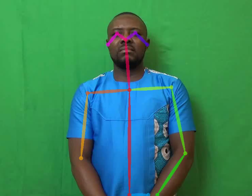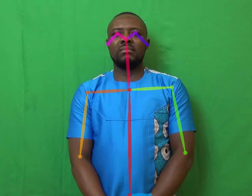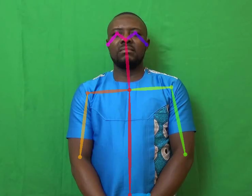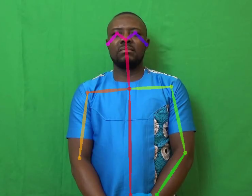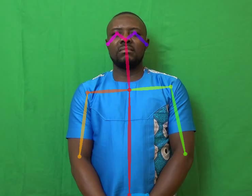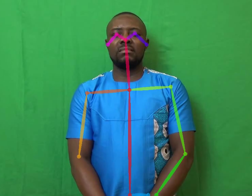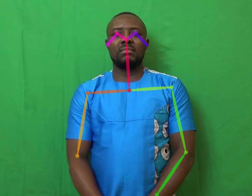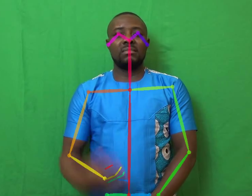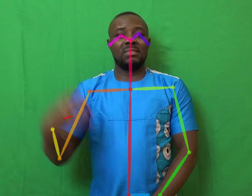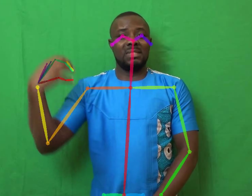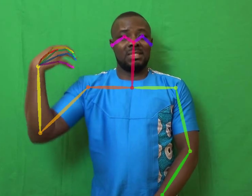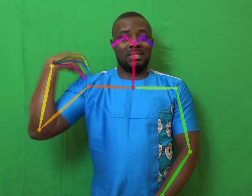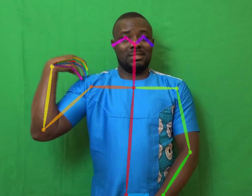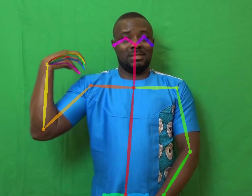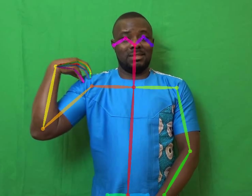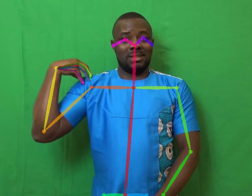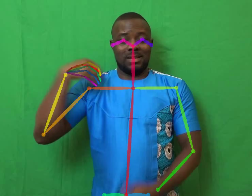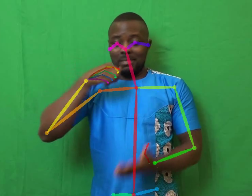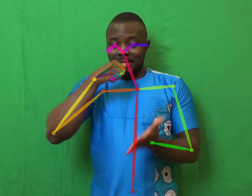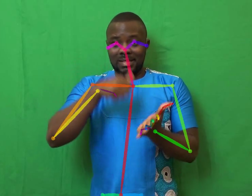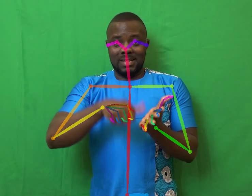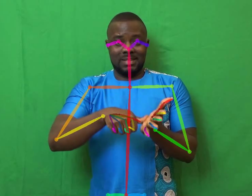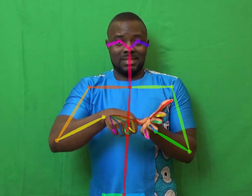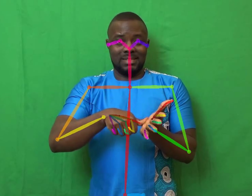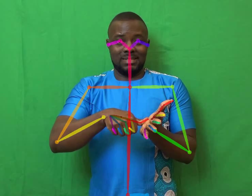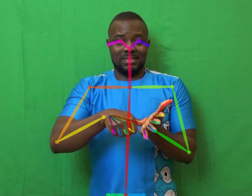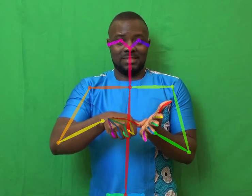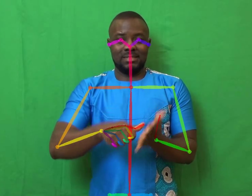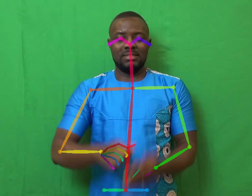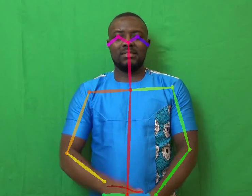capital letter